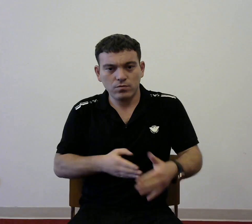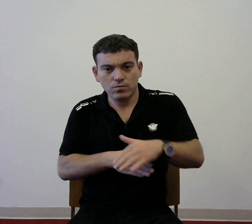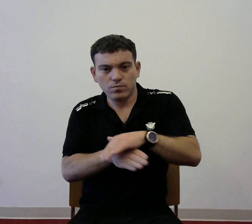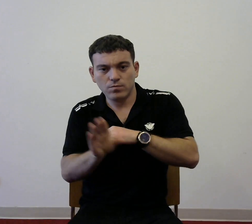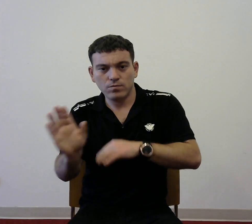getmək